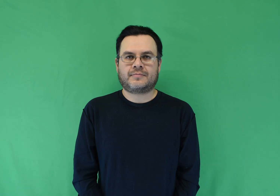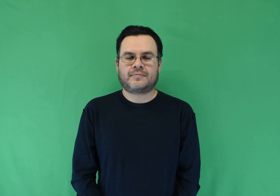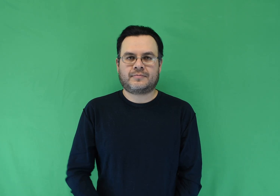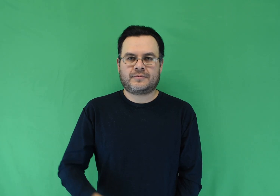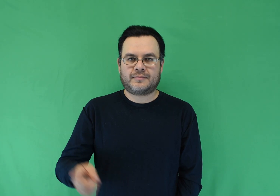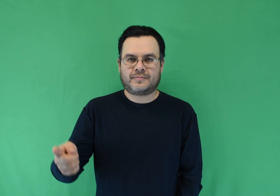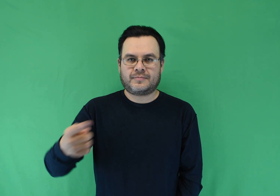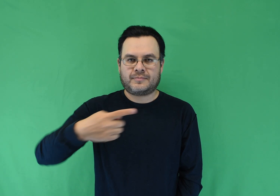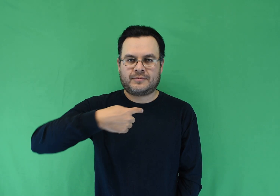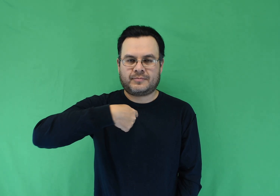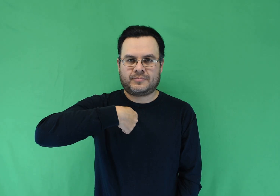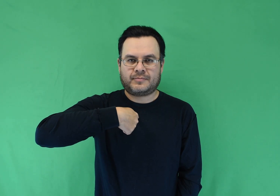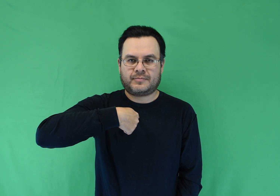yo